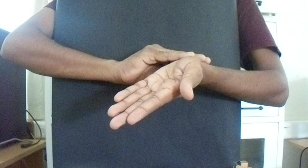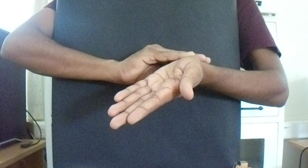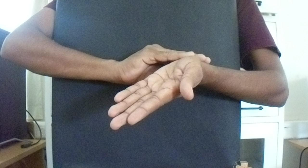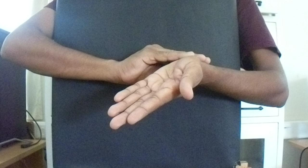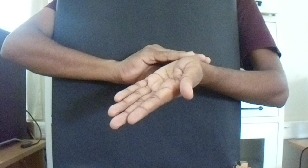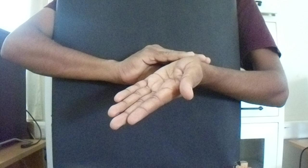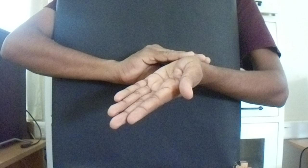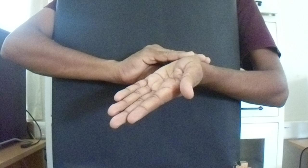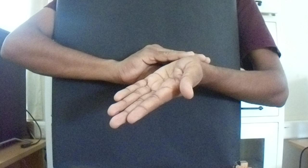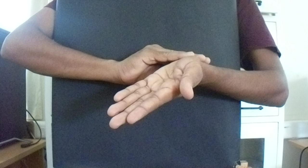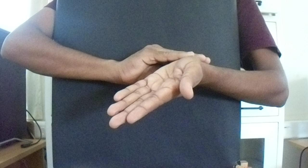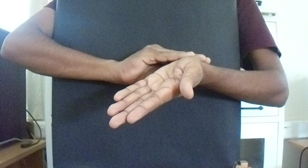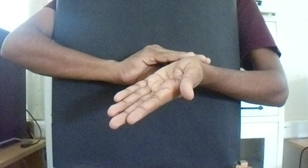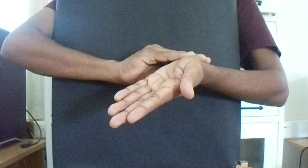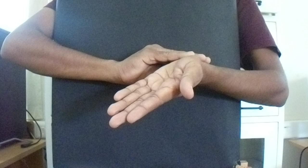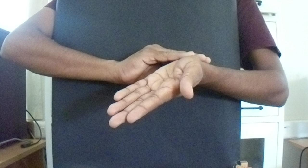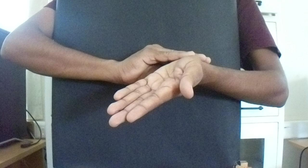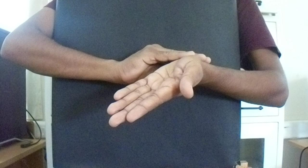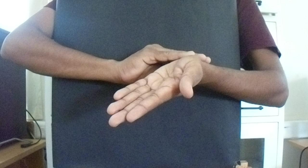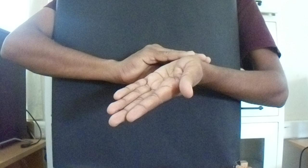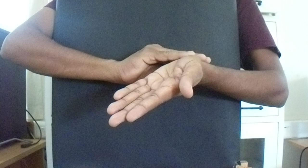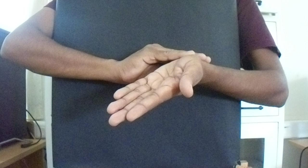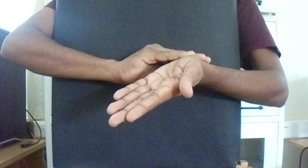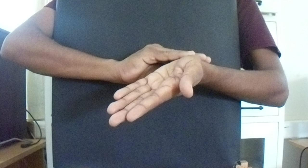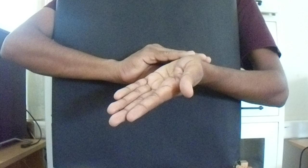doctor